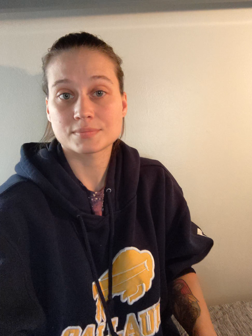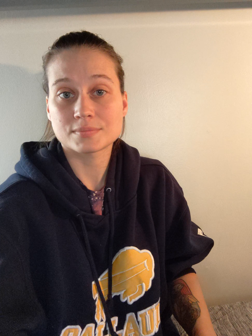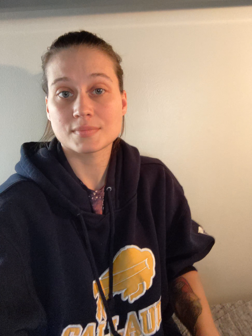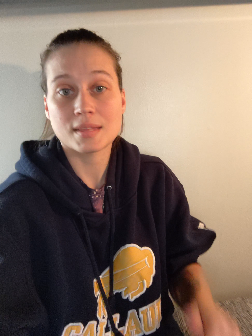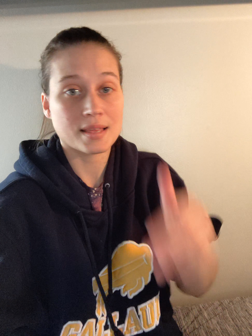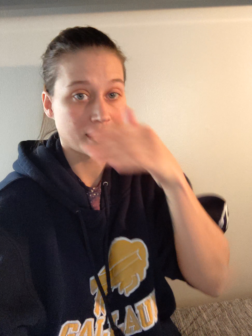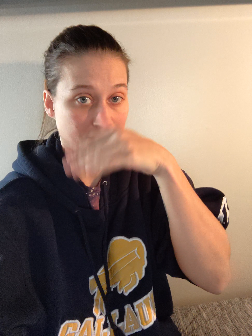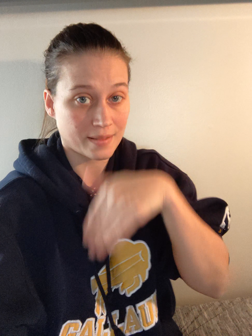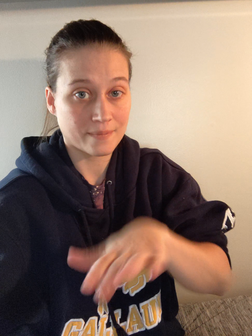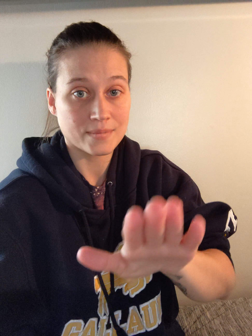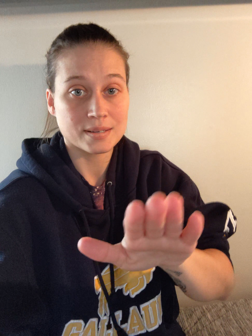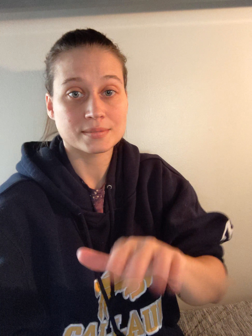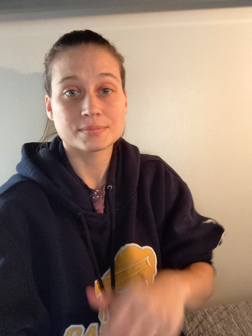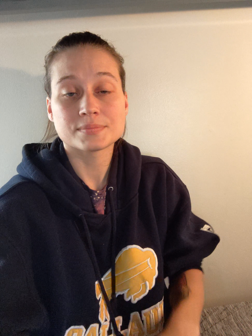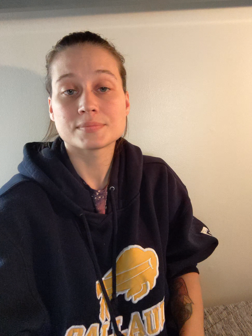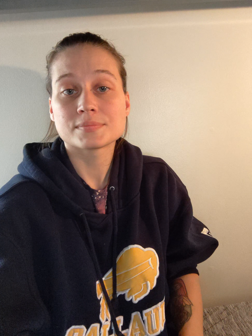elephant